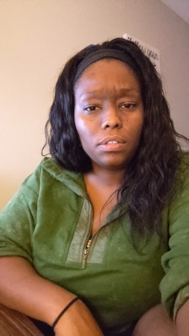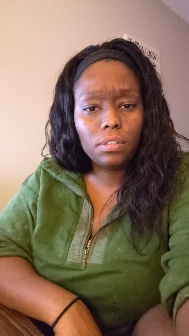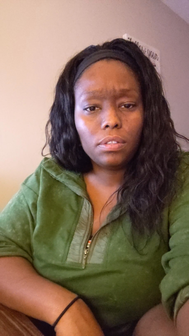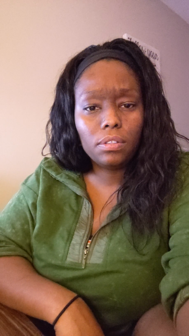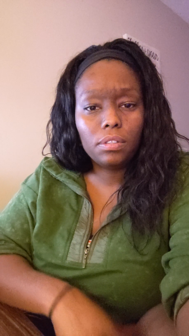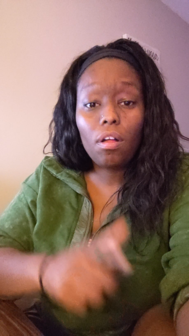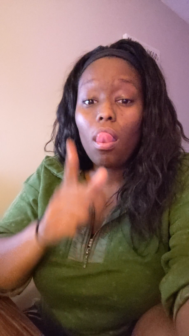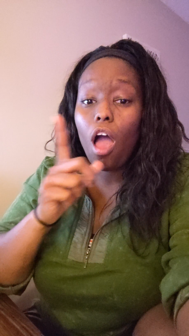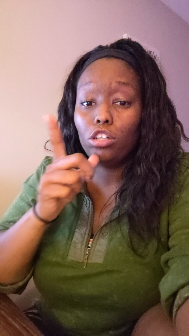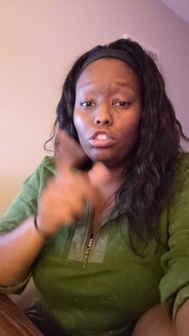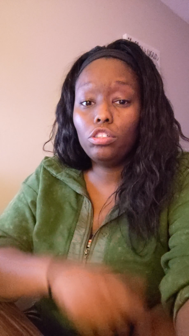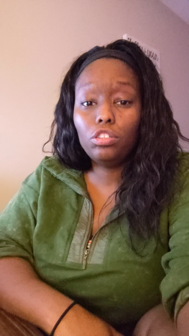lunch